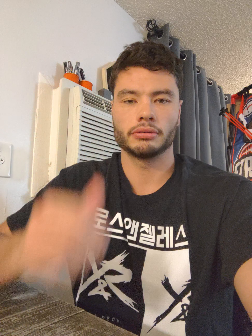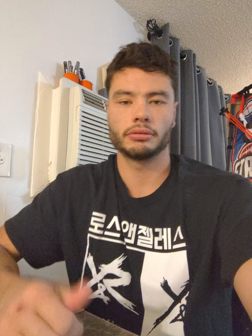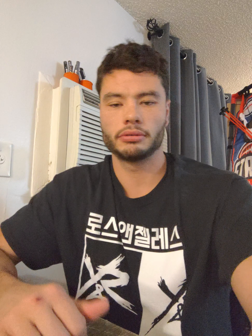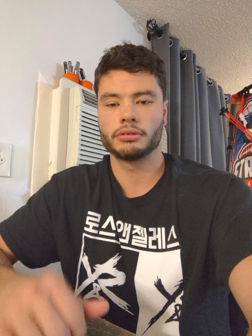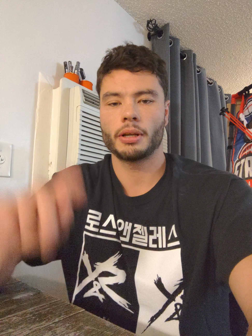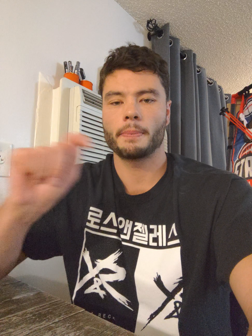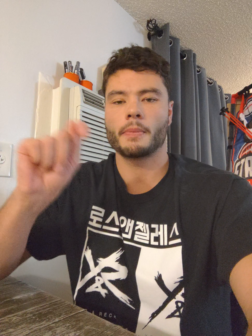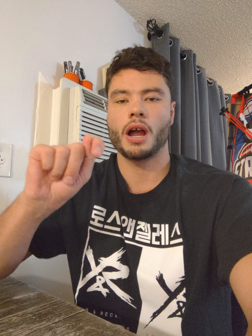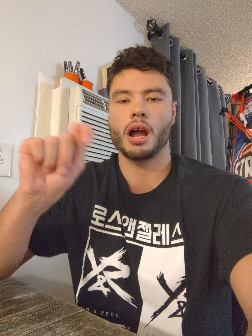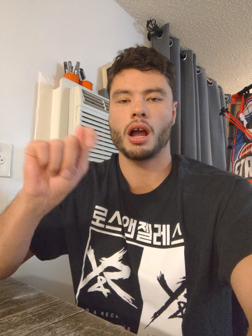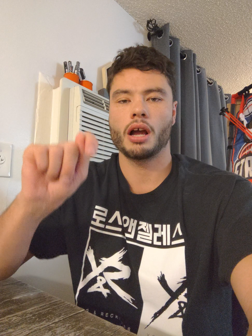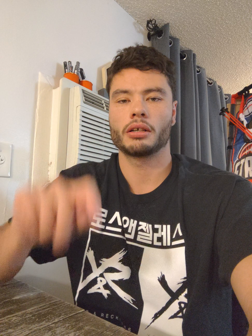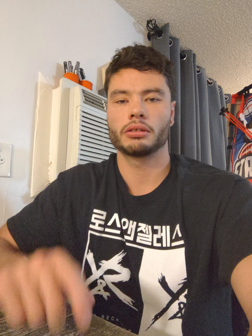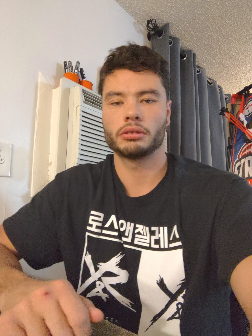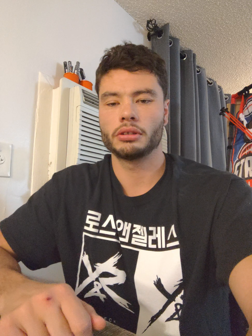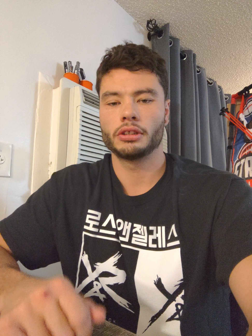potty